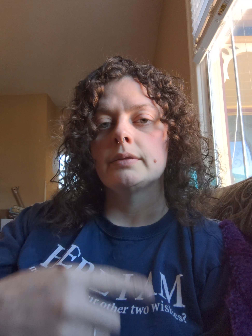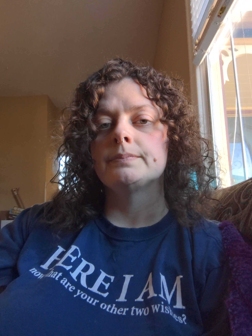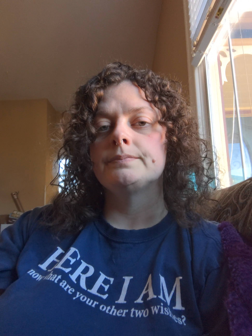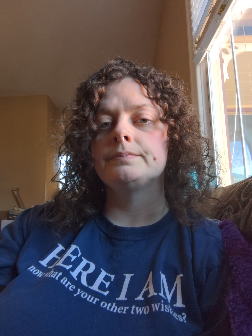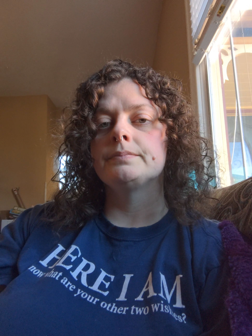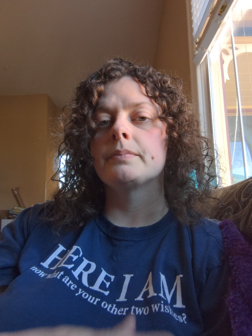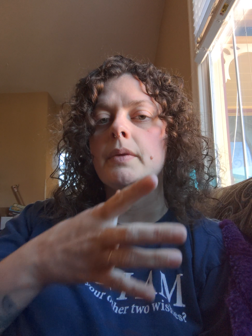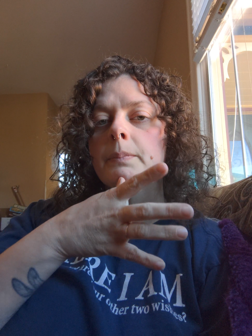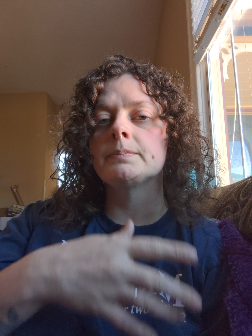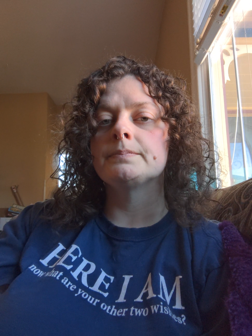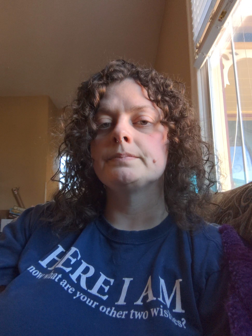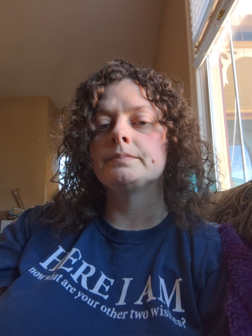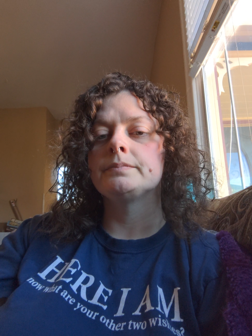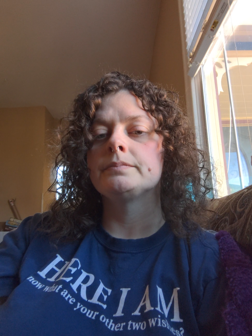mom